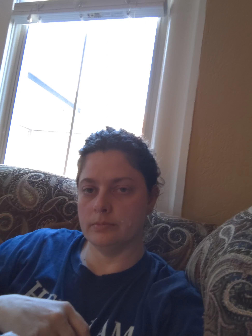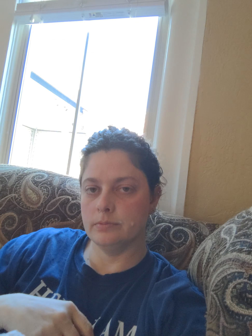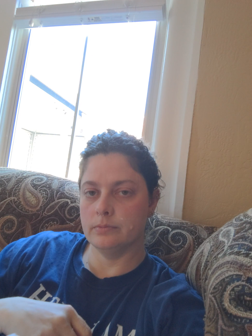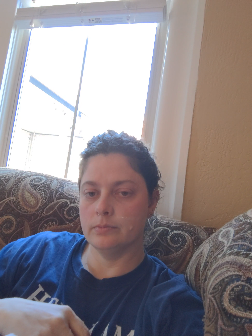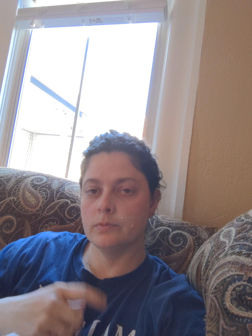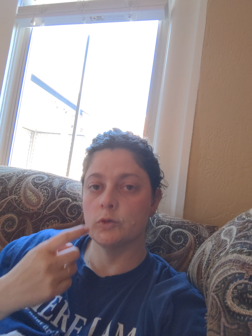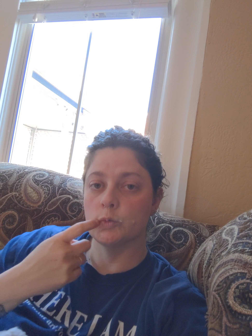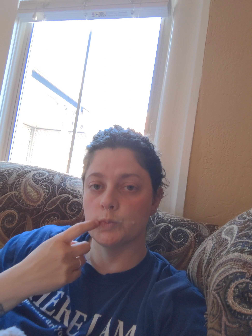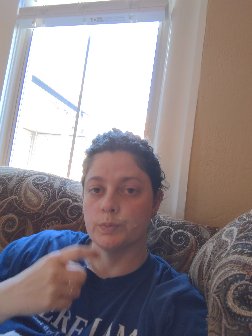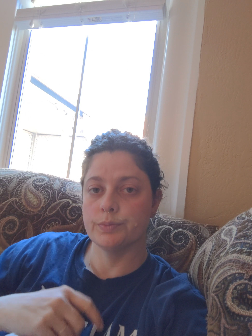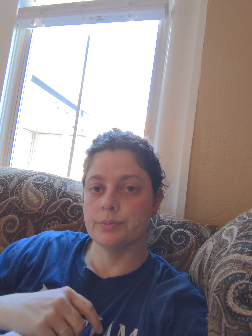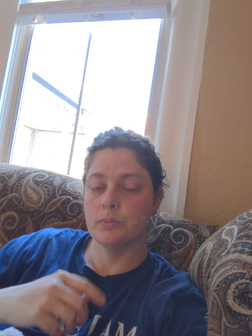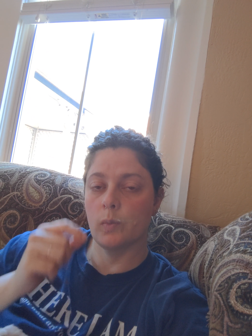tooth